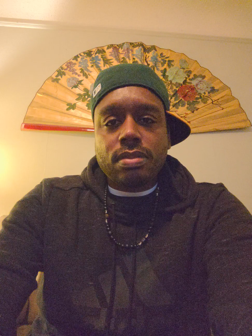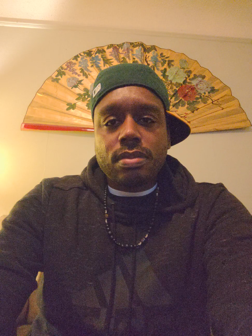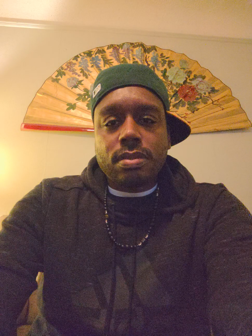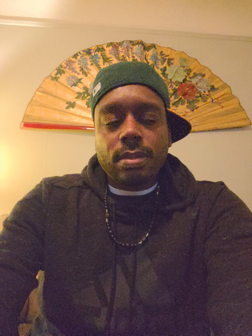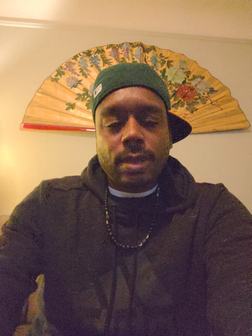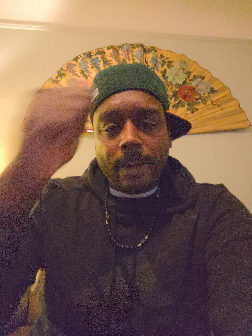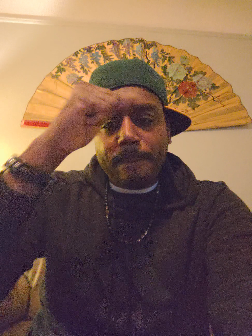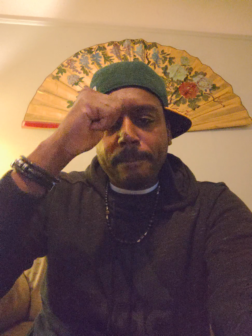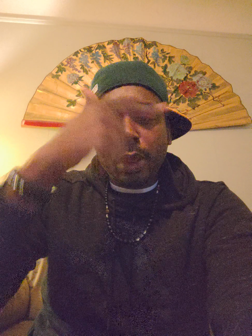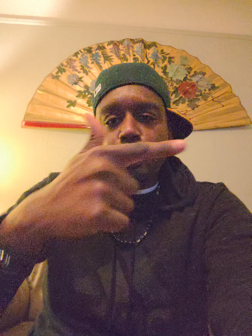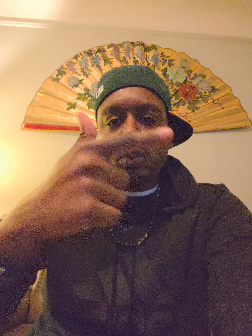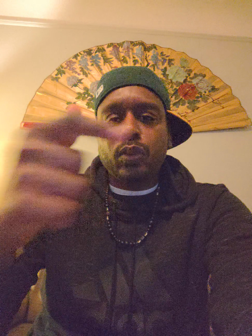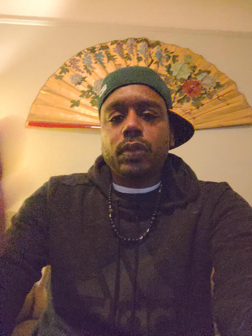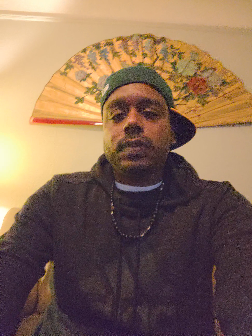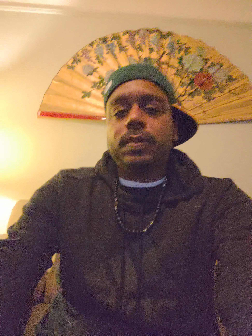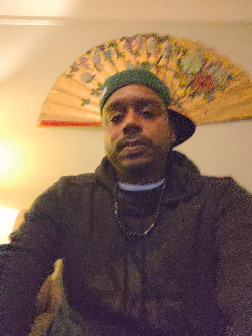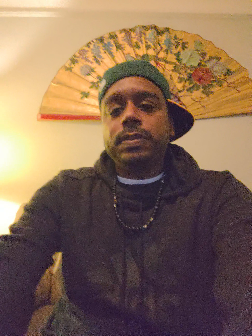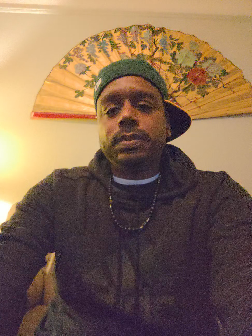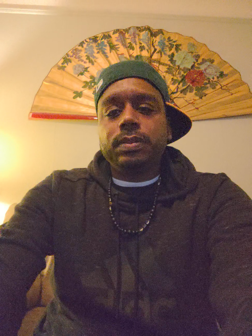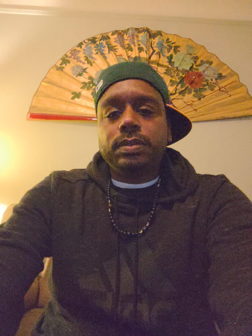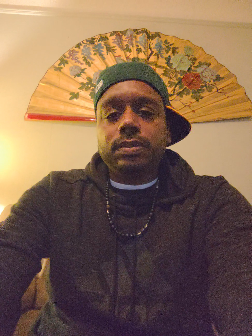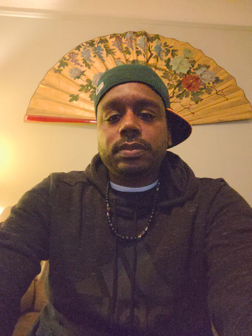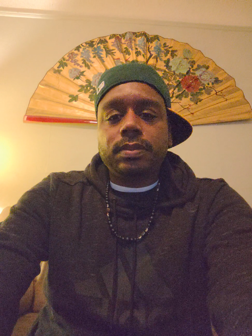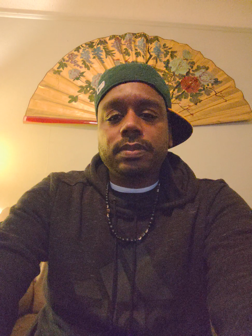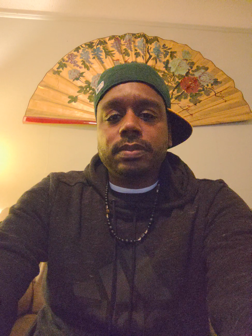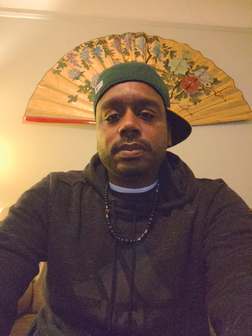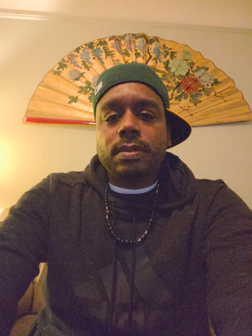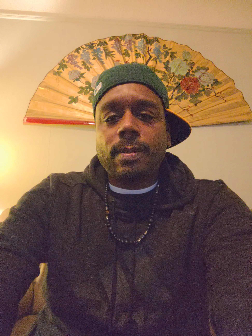brother